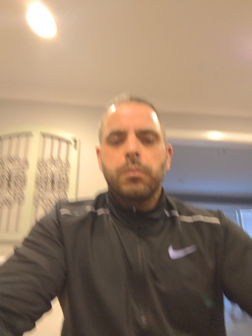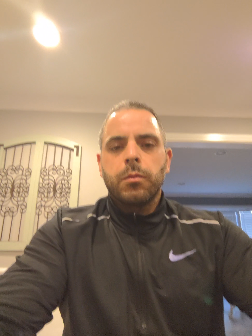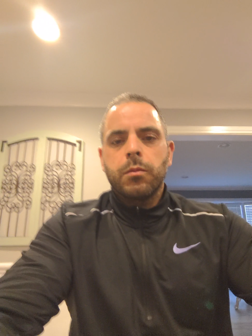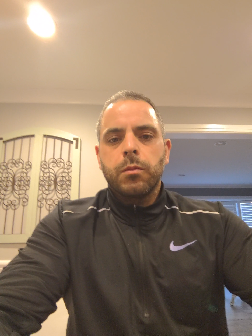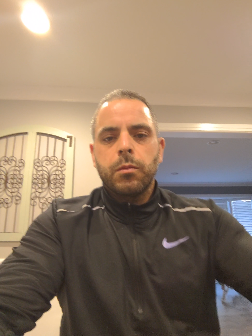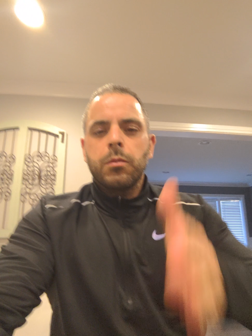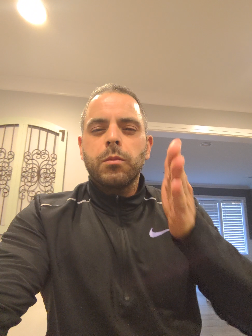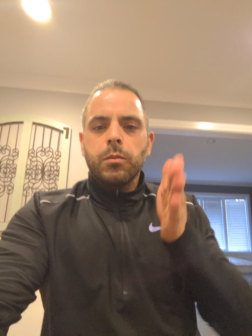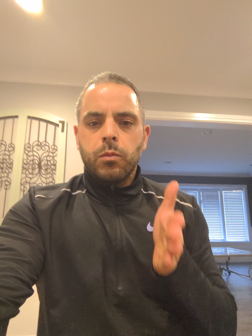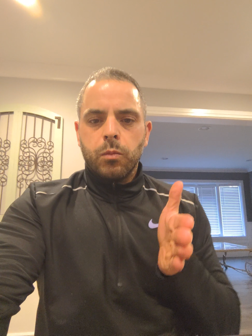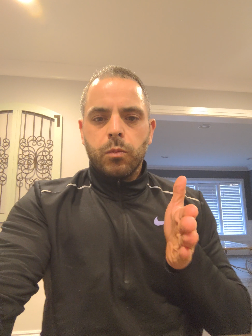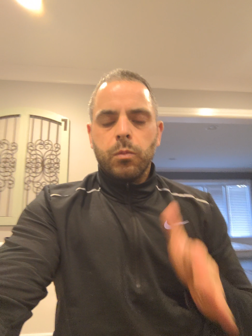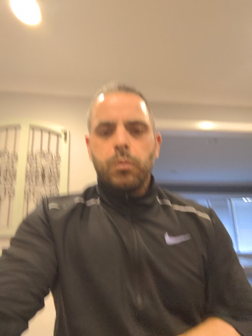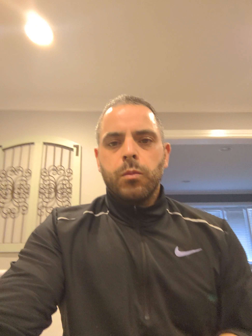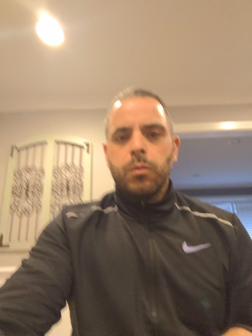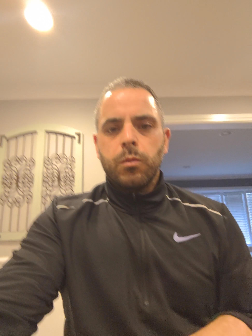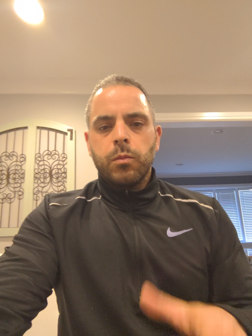beside